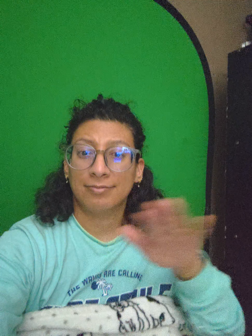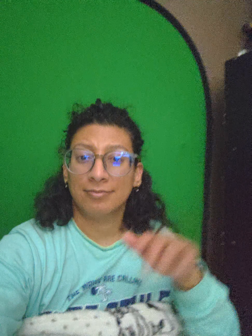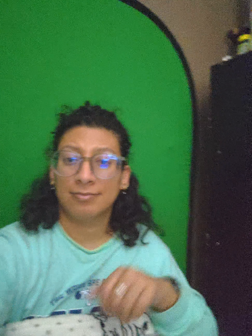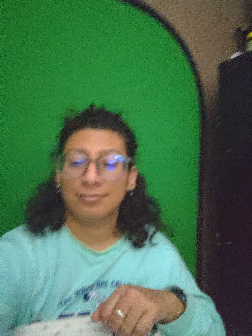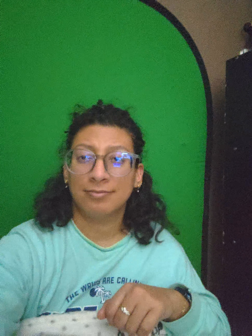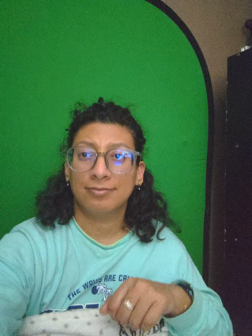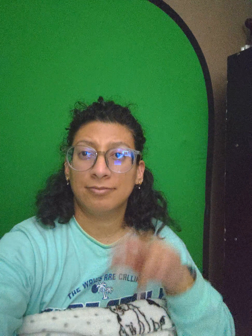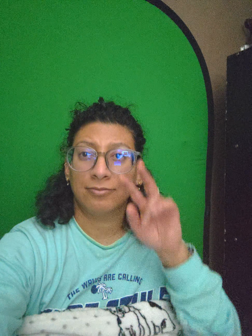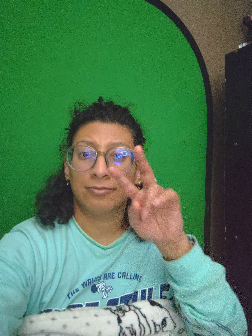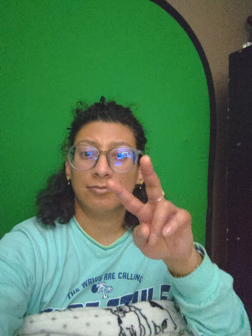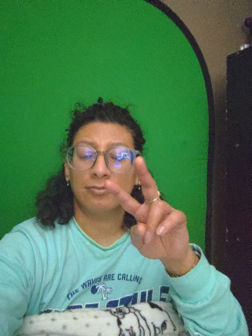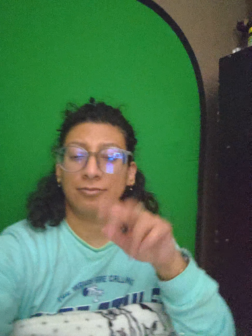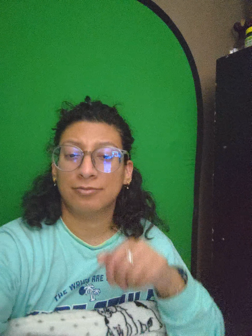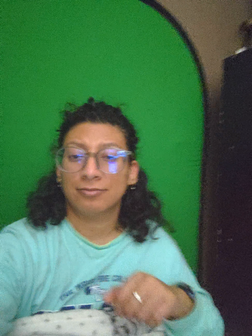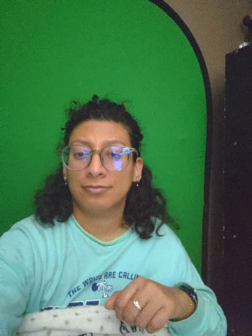look